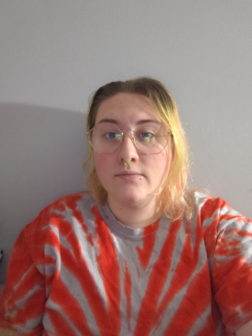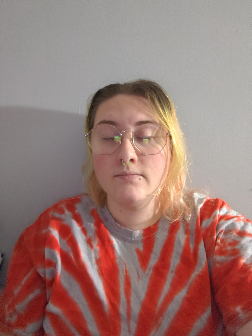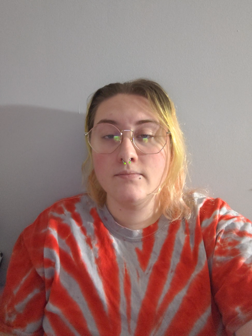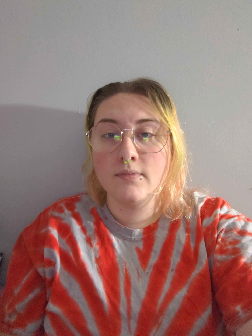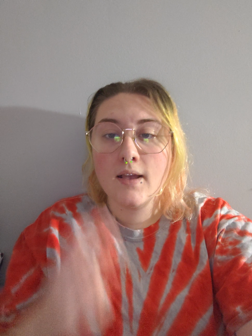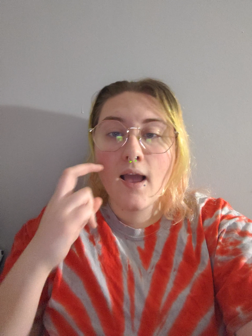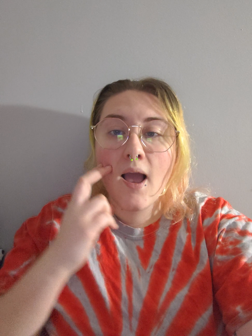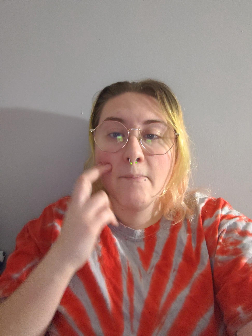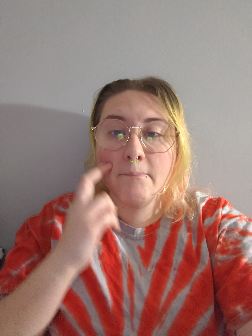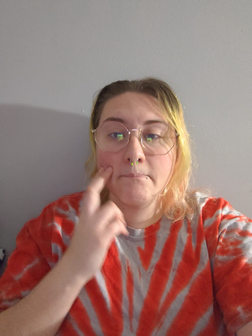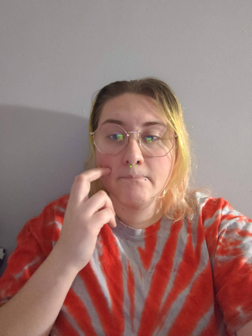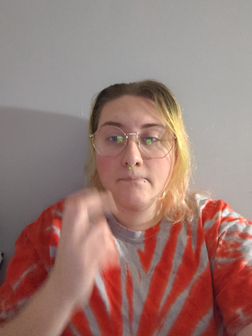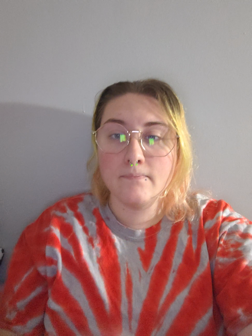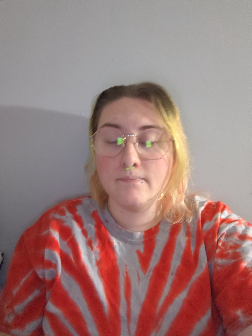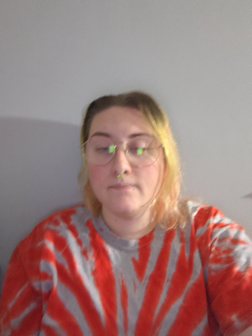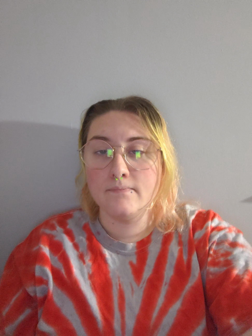gum